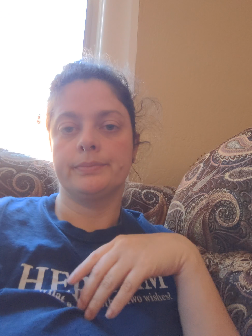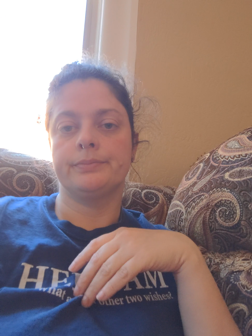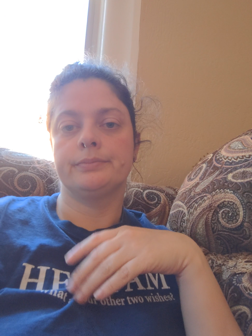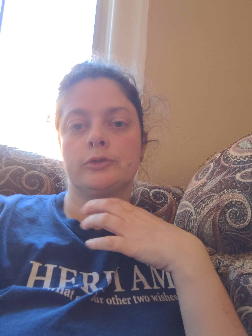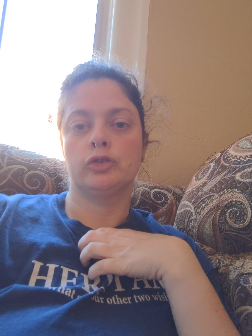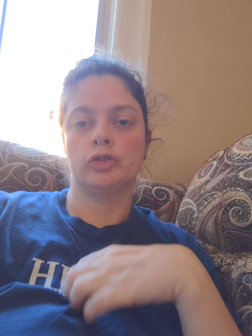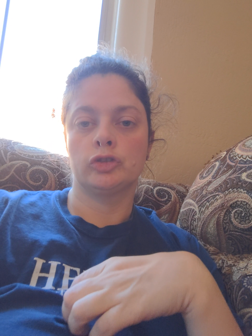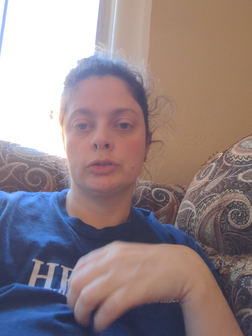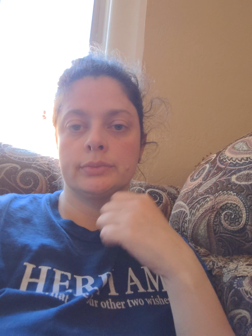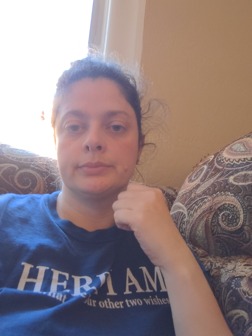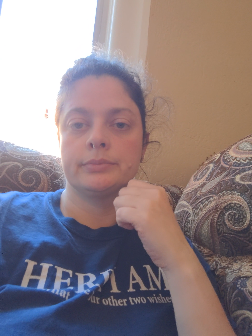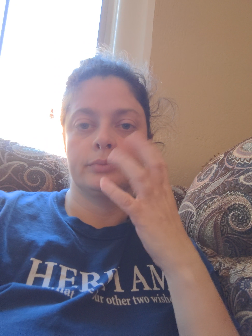hungry